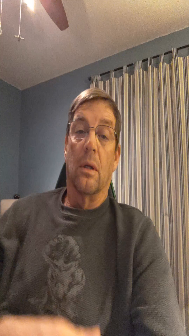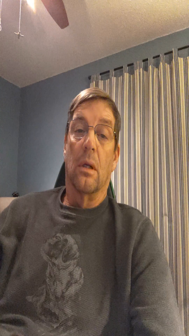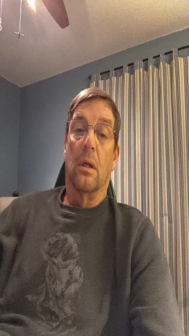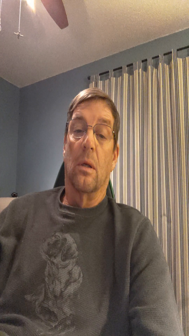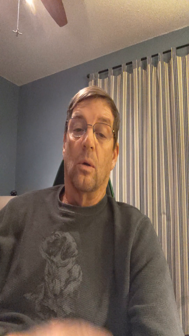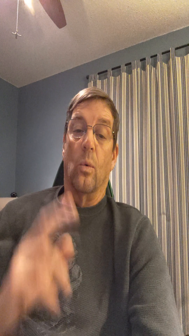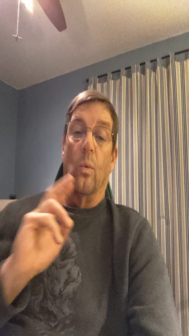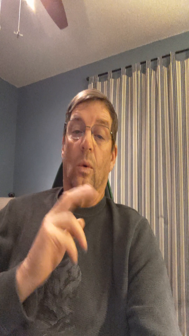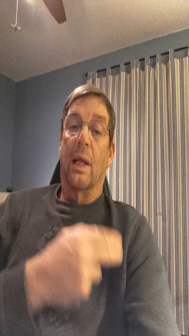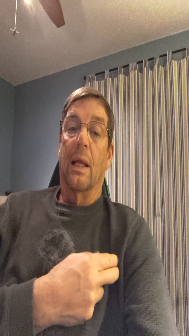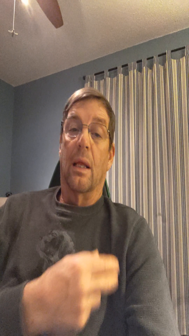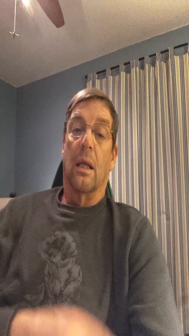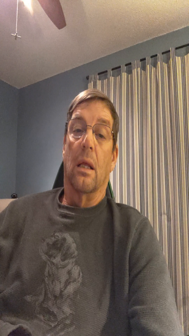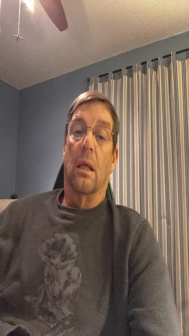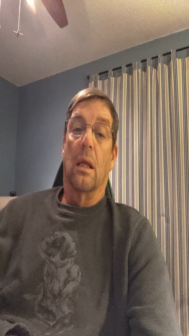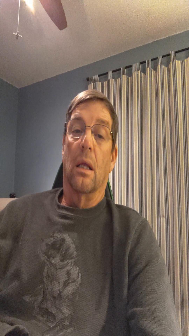we